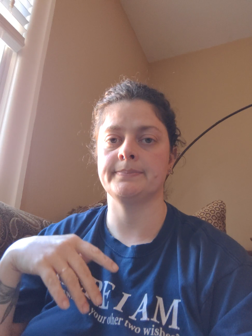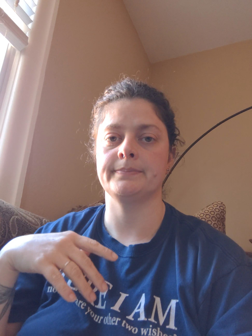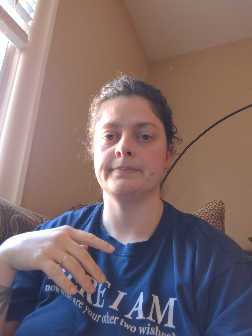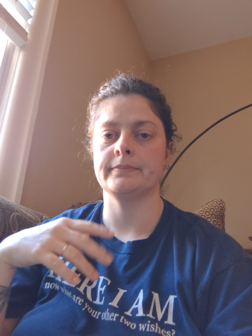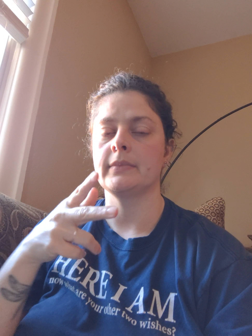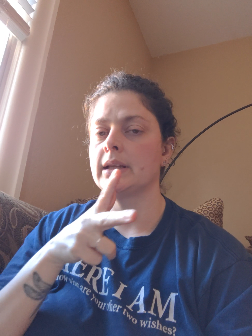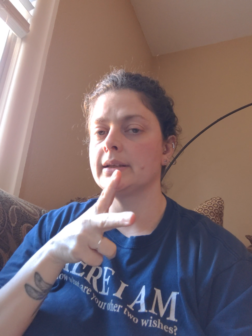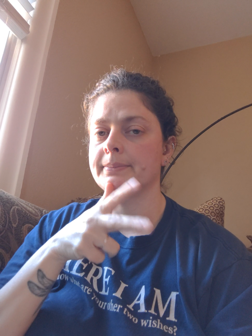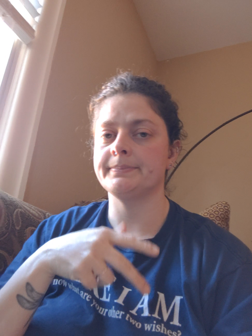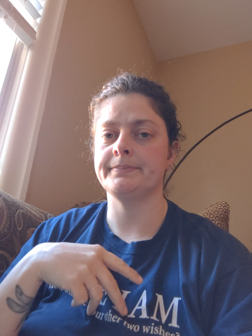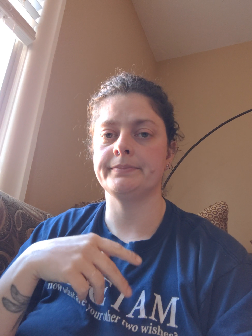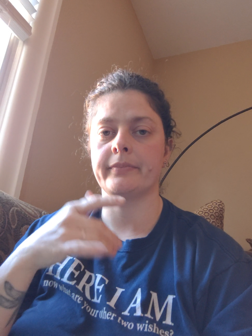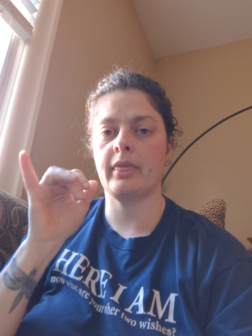hen